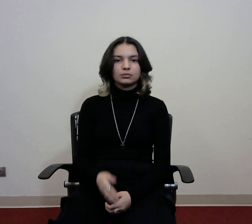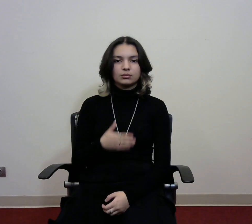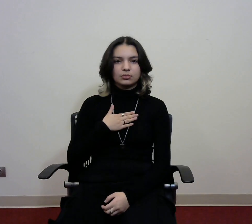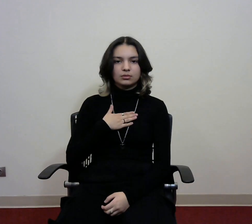mən